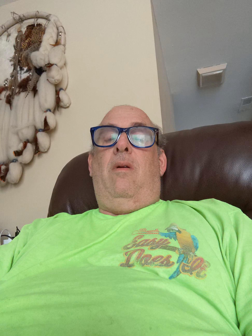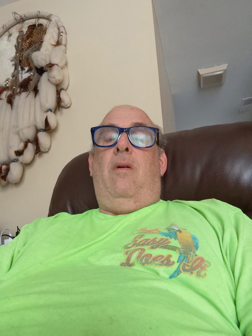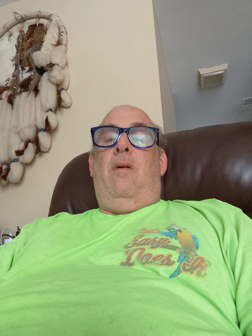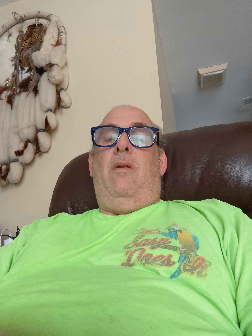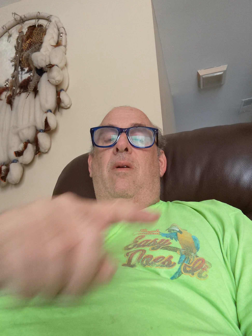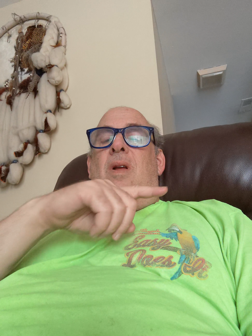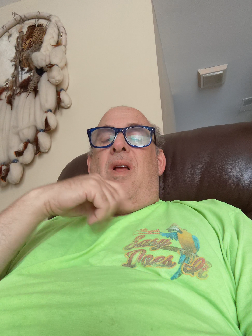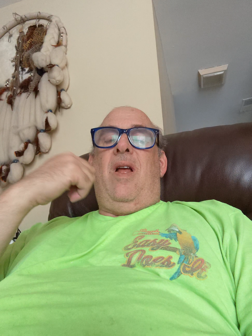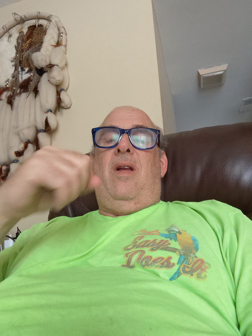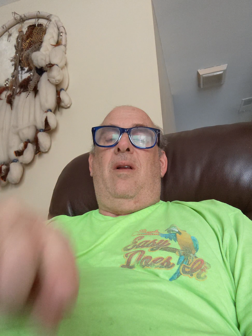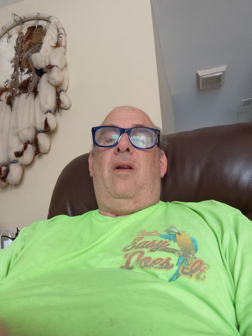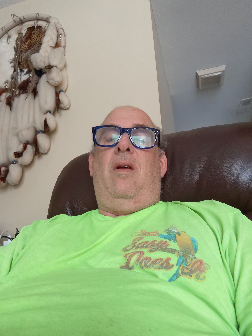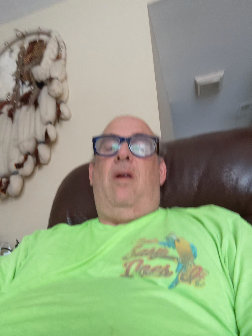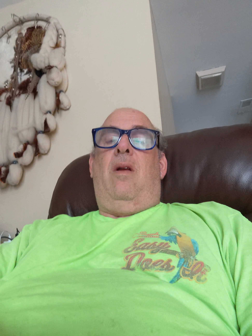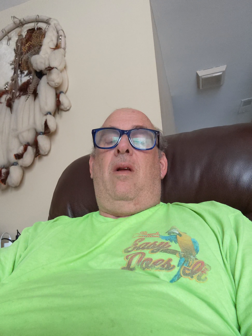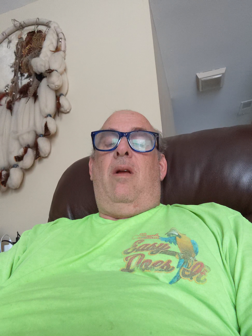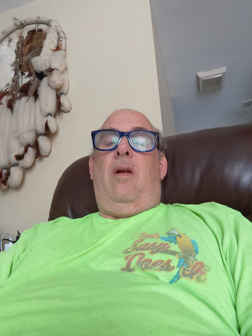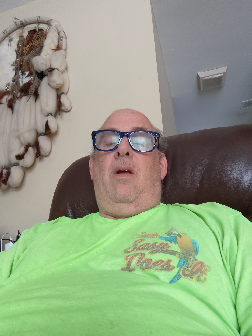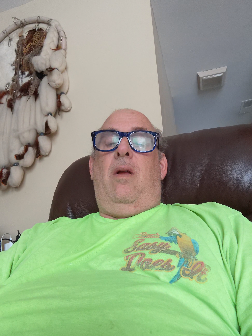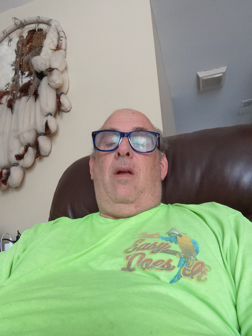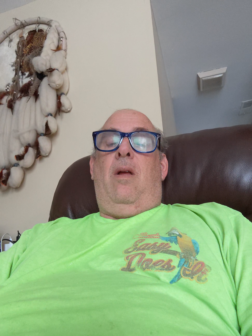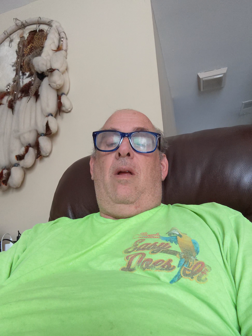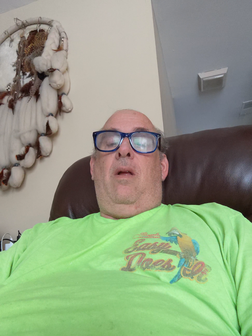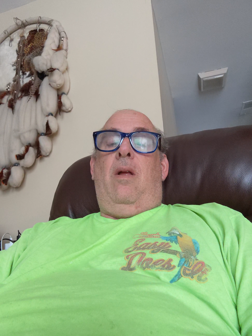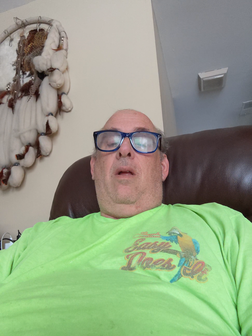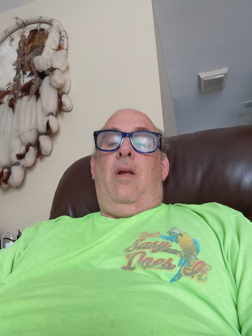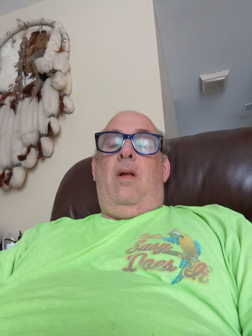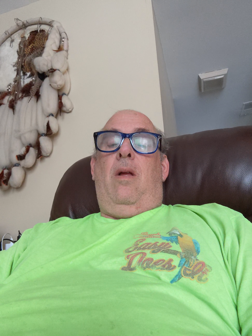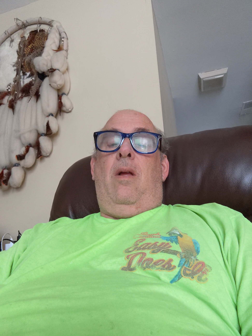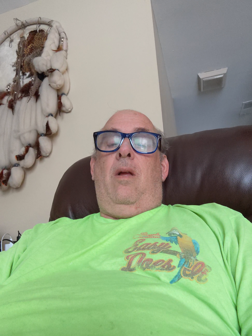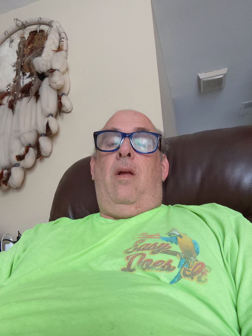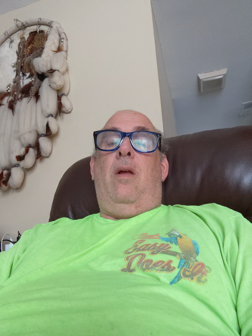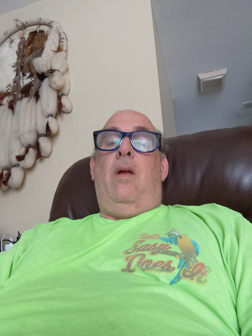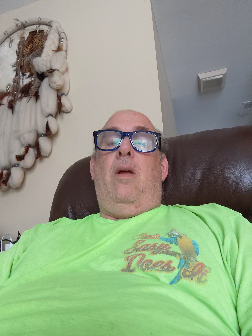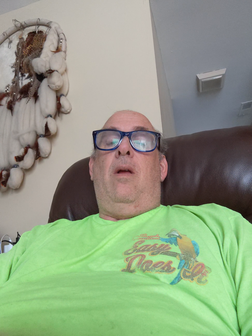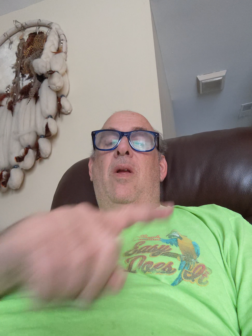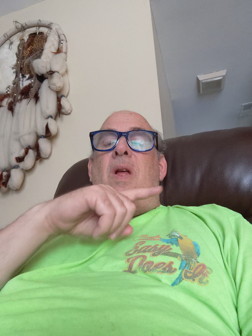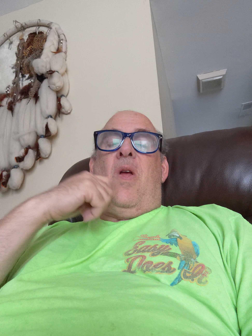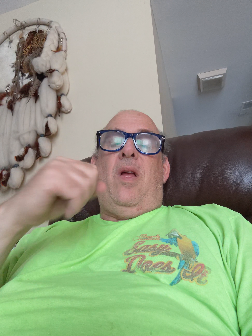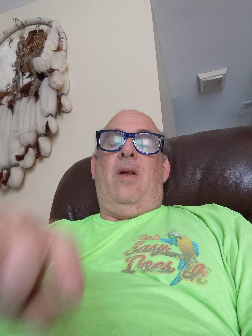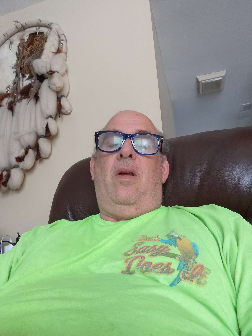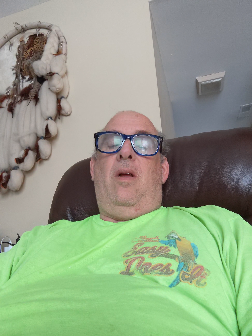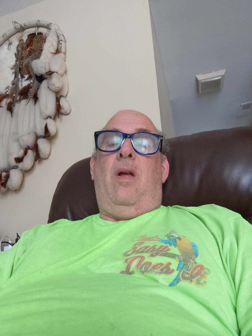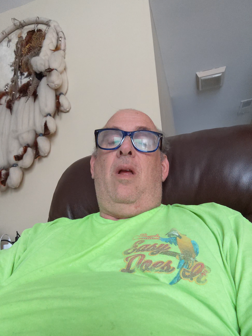dry